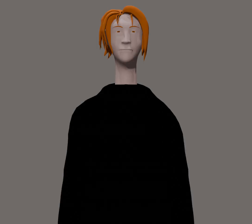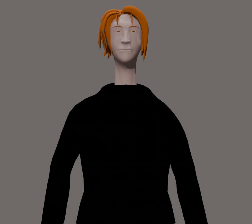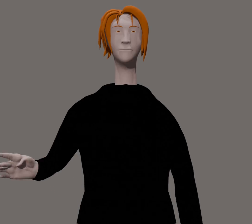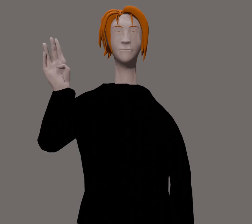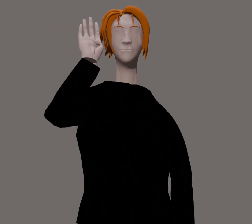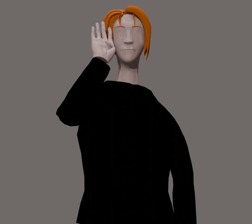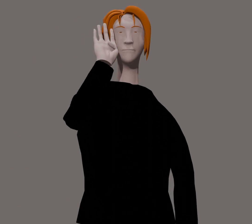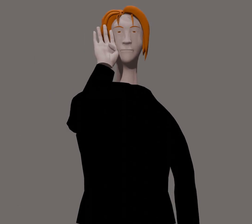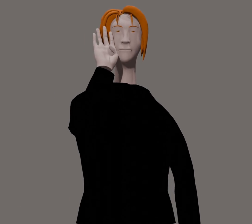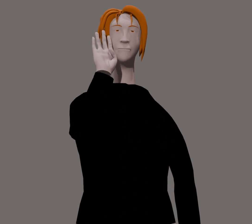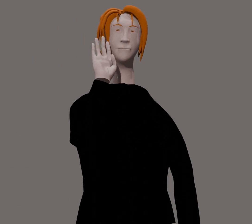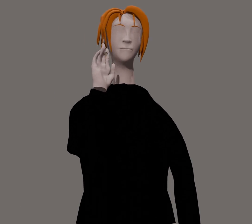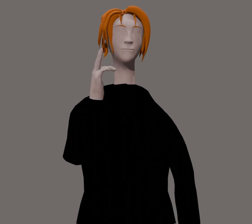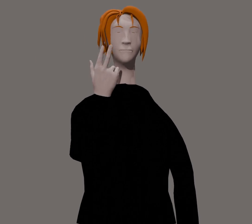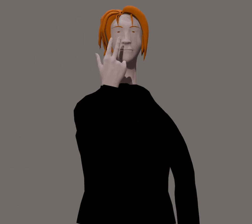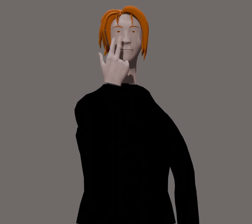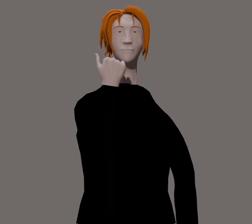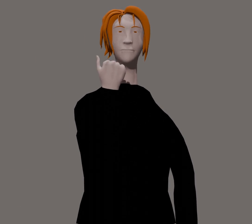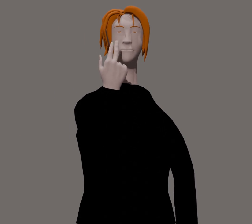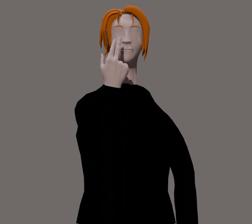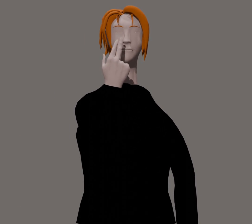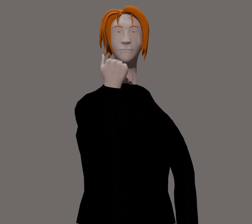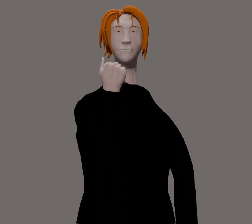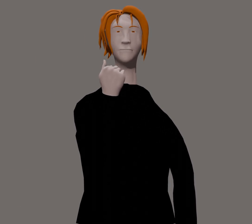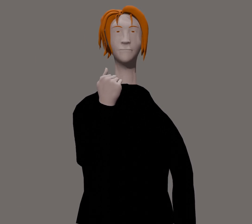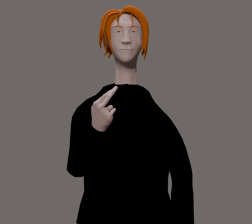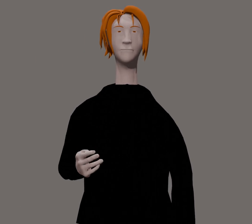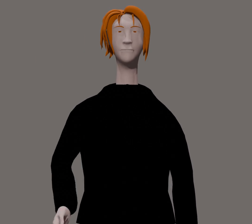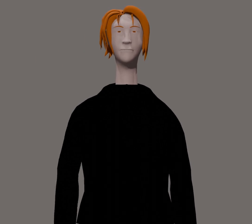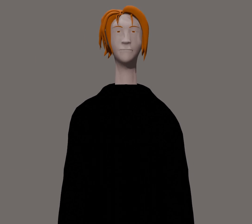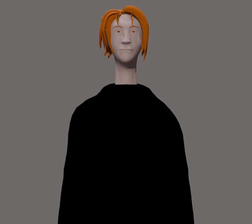Brown Sugar